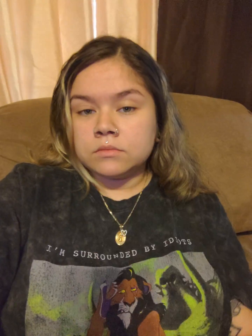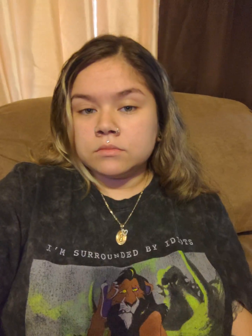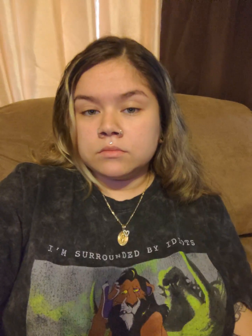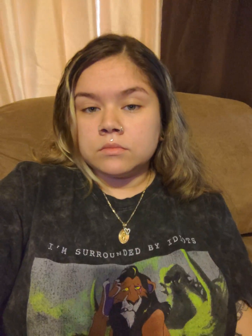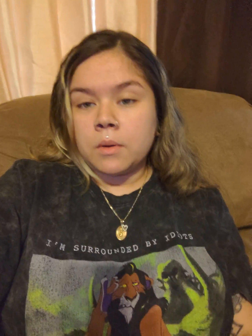party